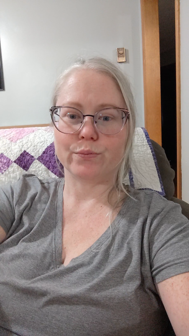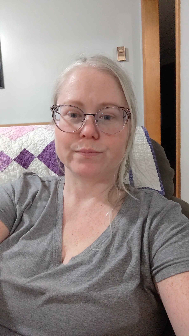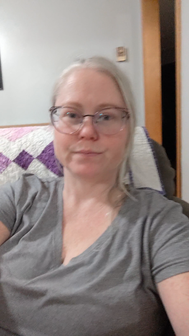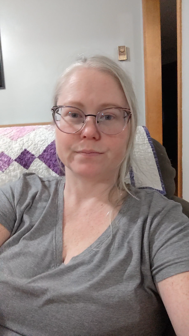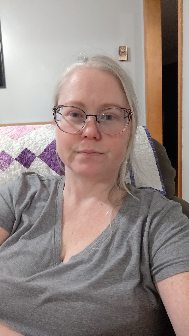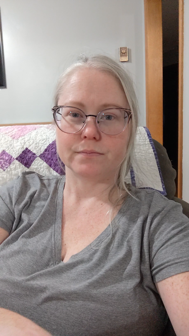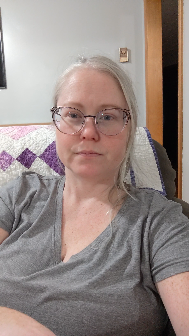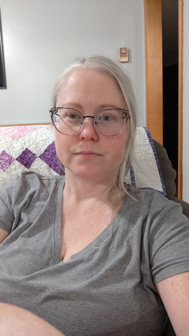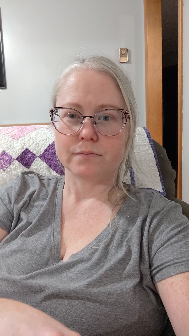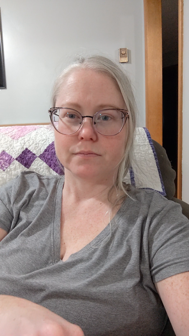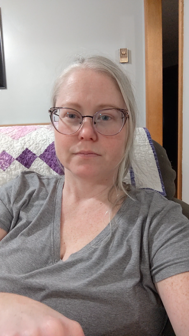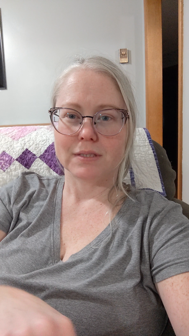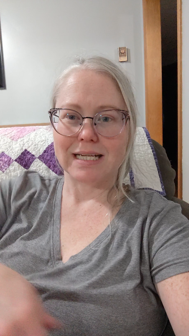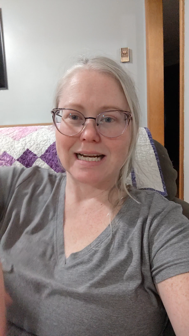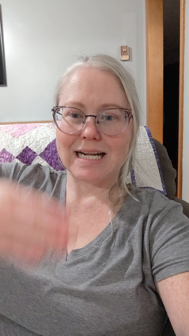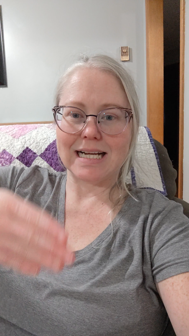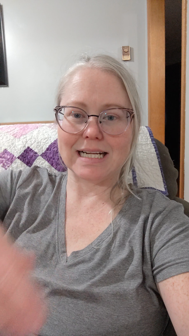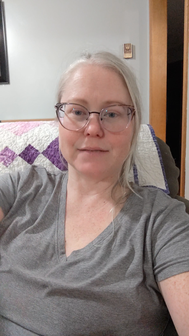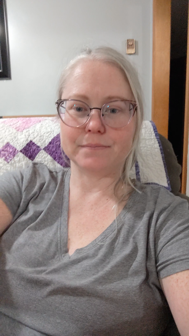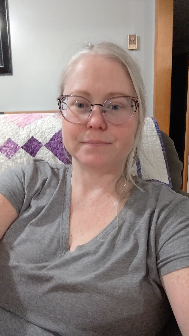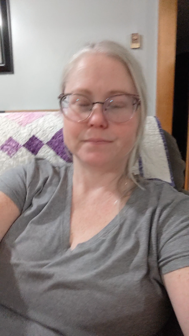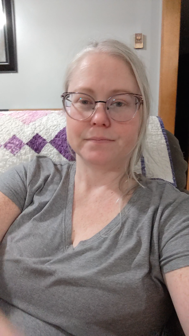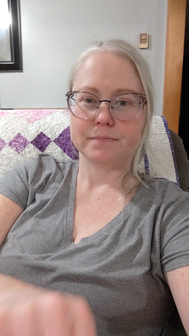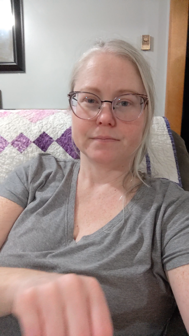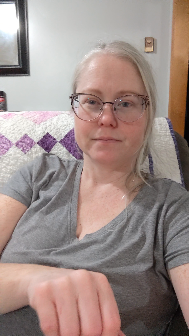kick